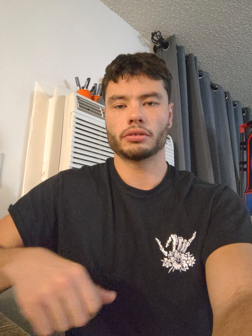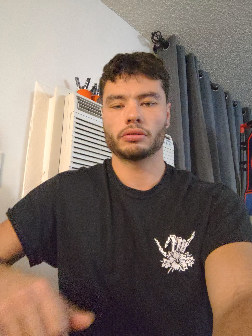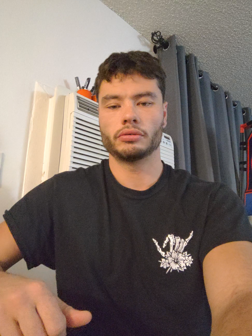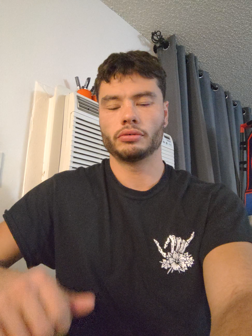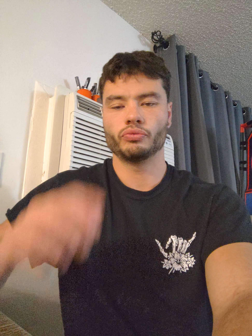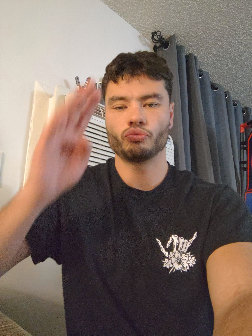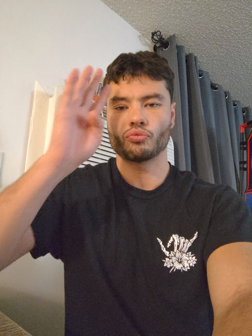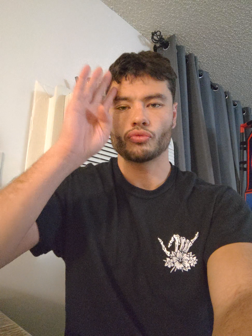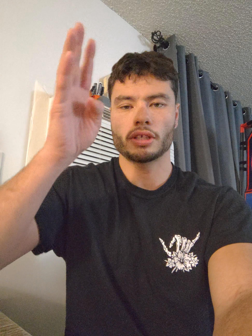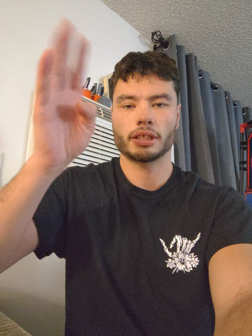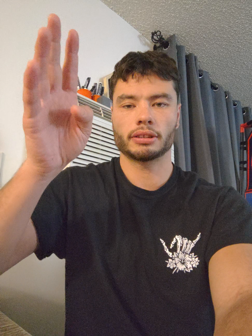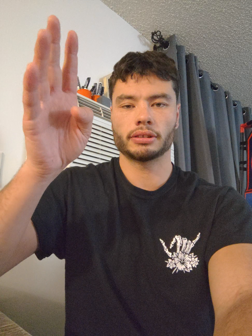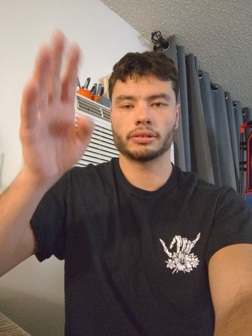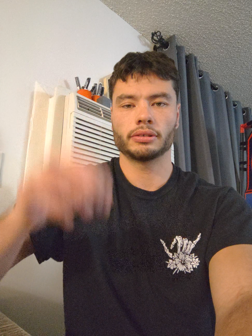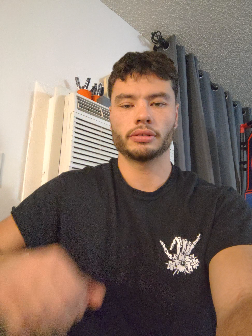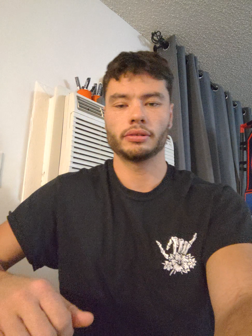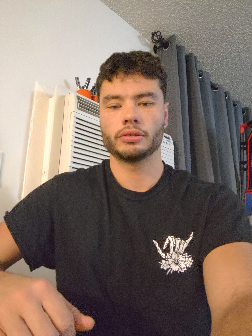pretend